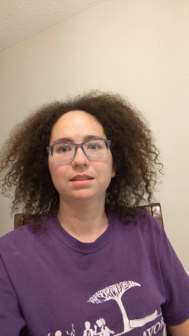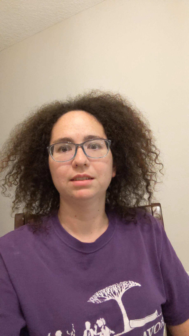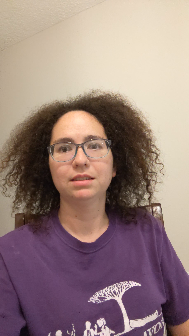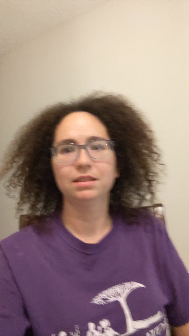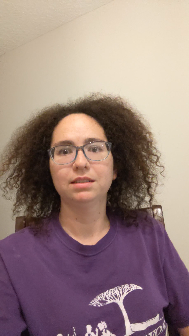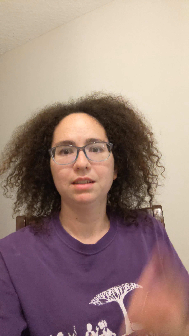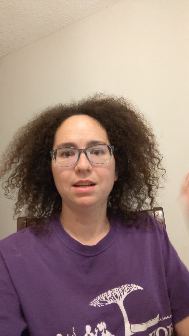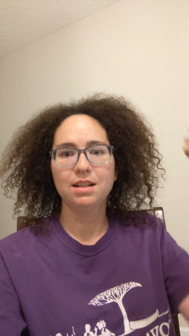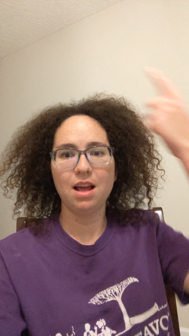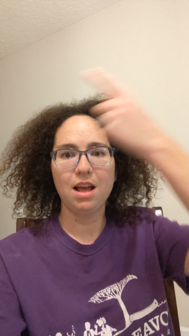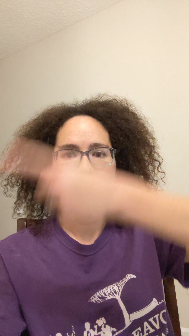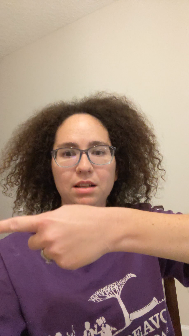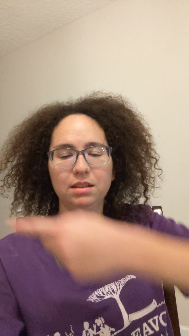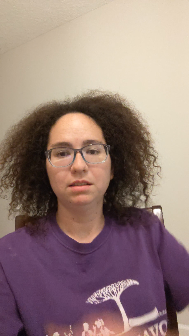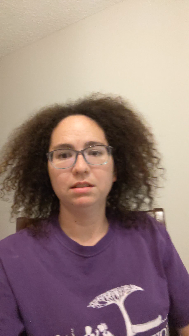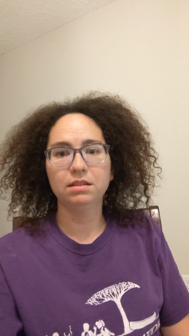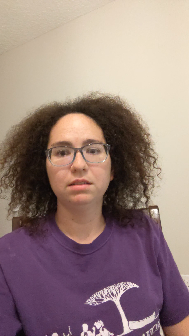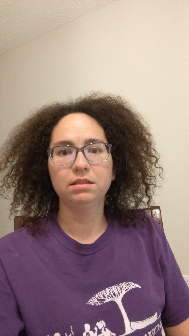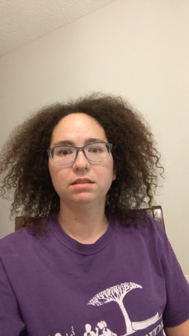day